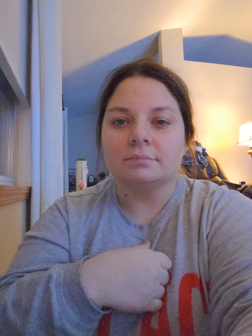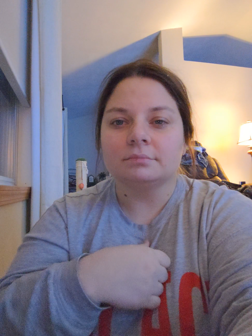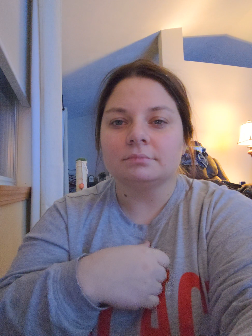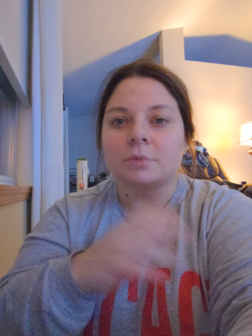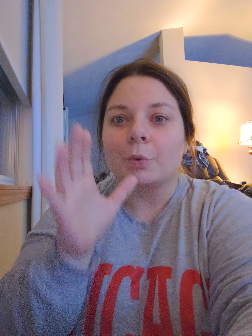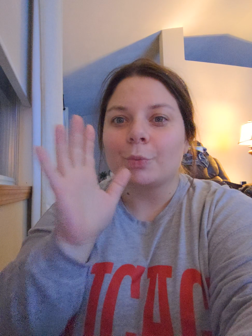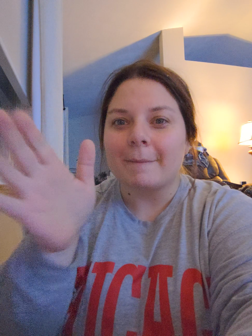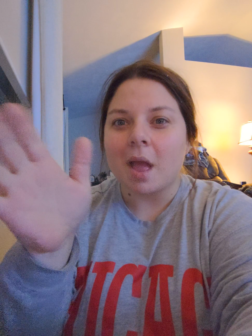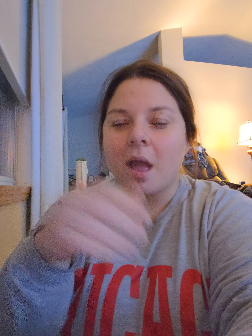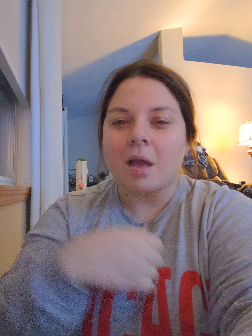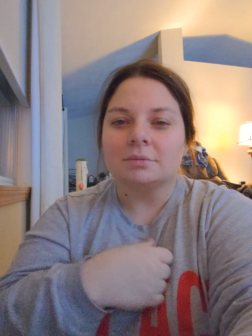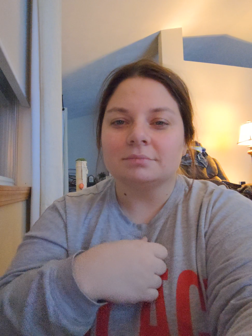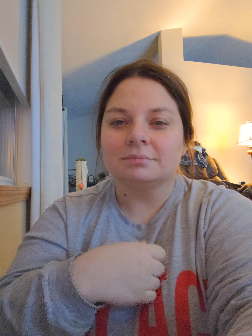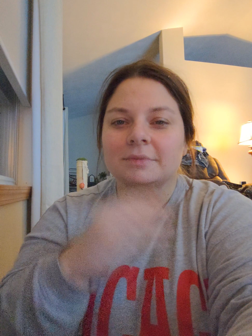grandma